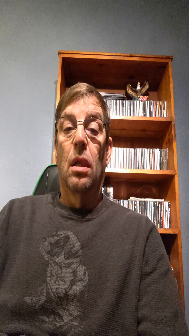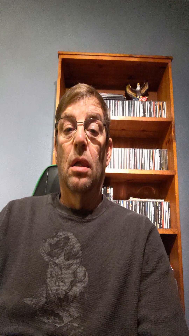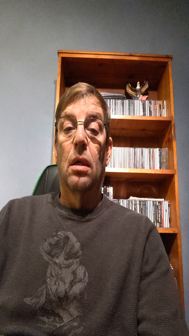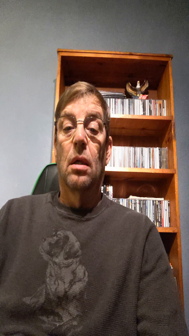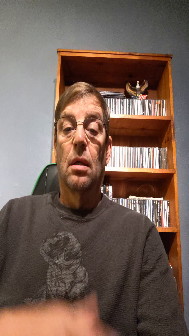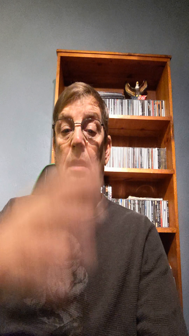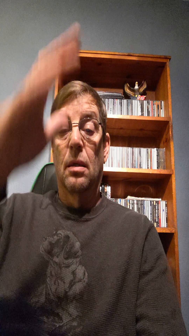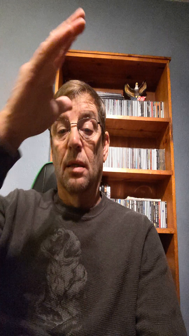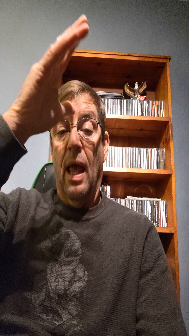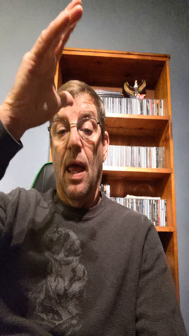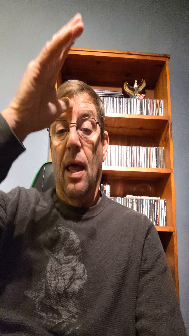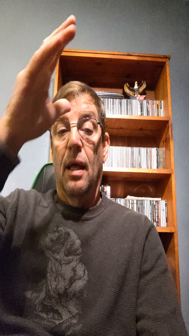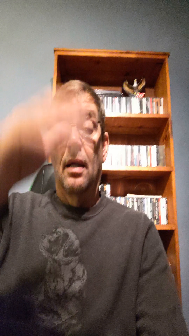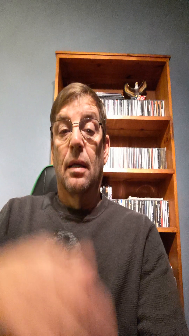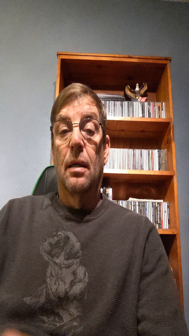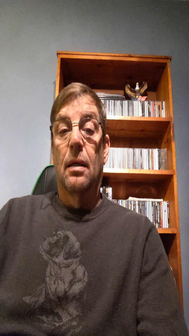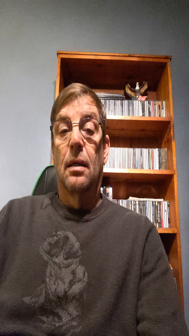dad